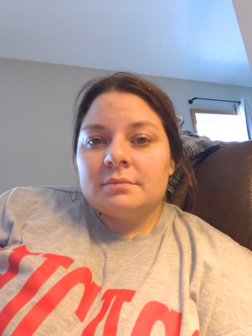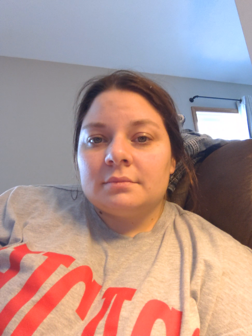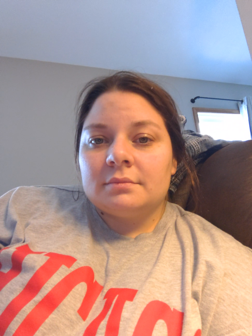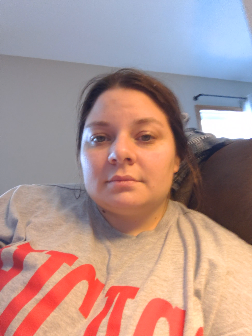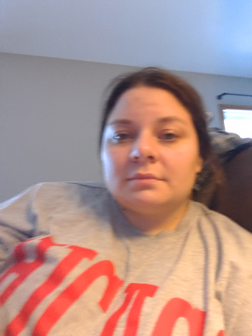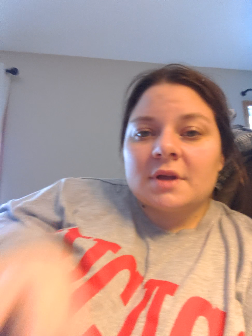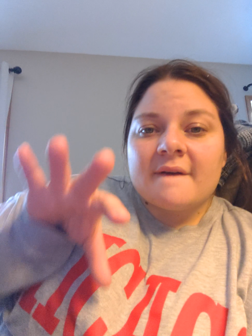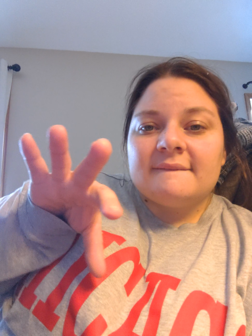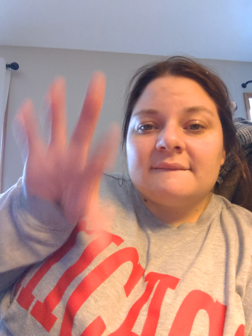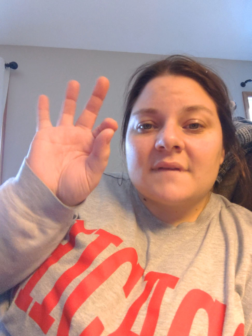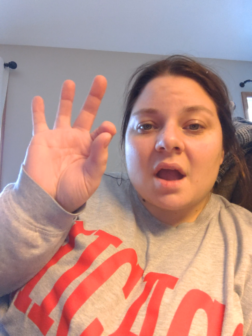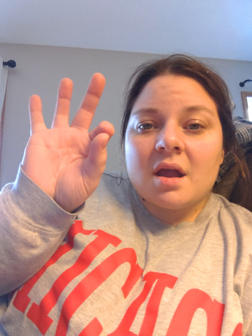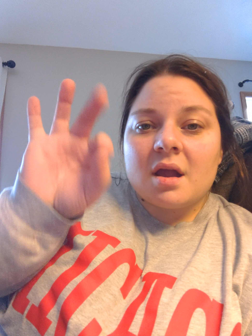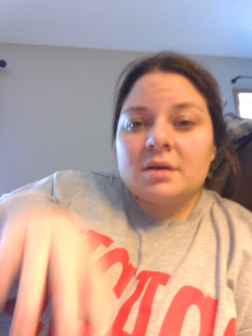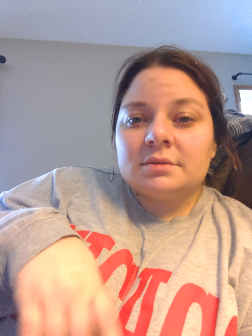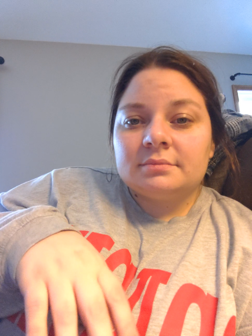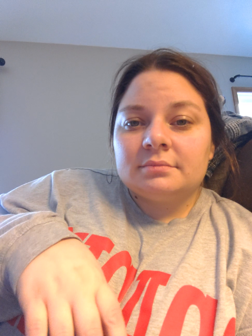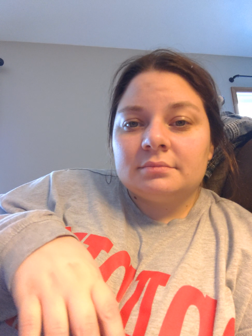find